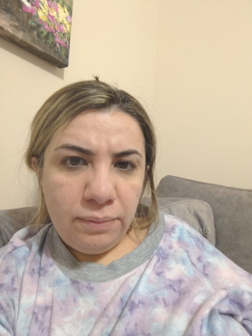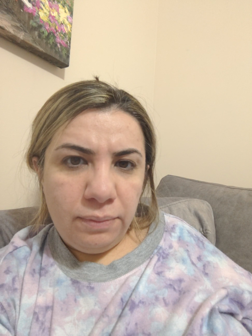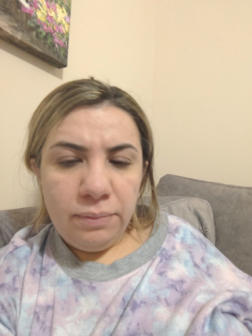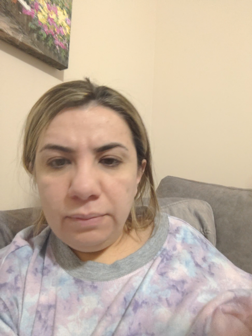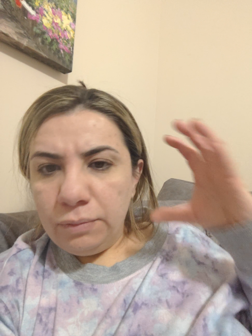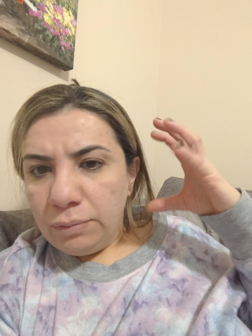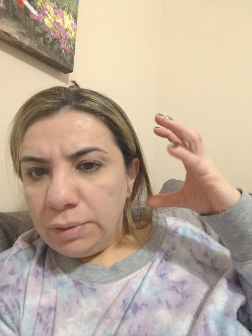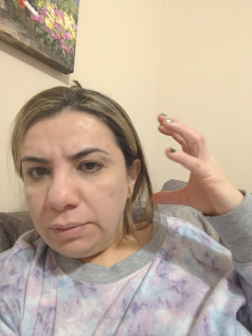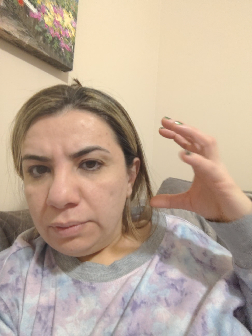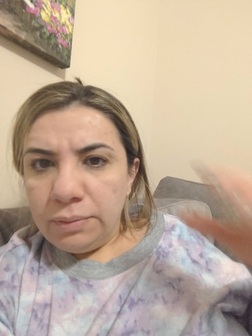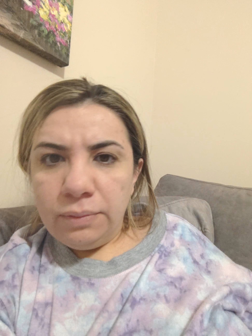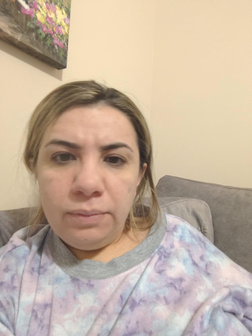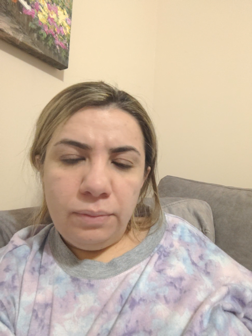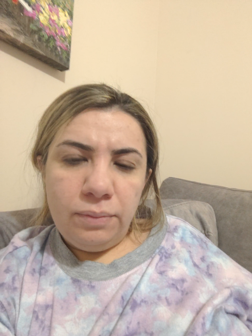radio